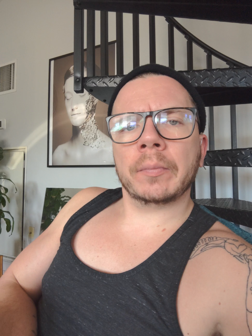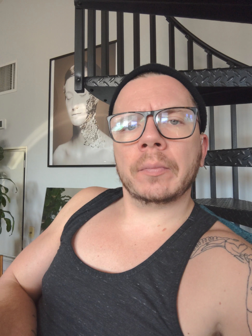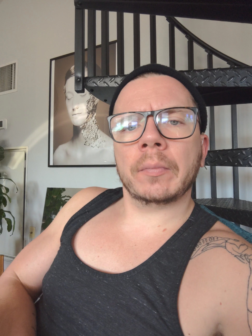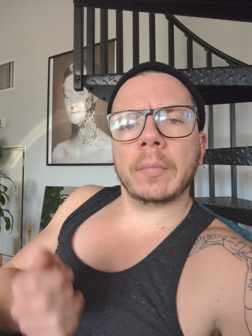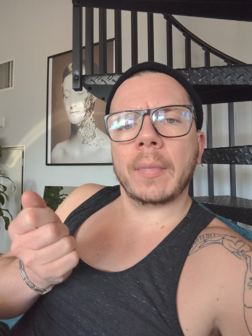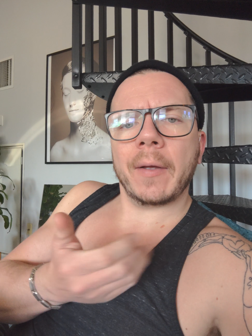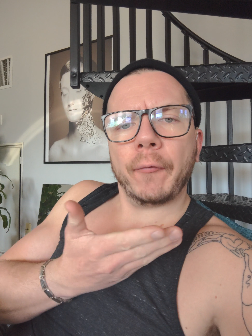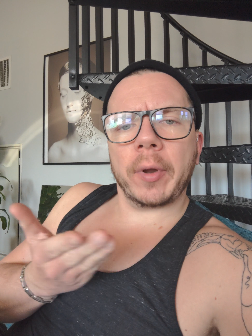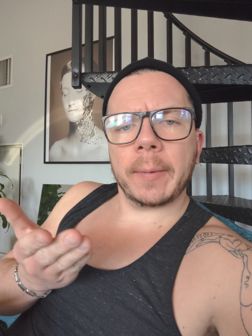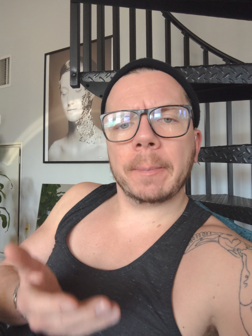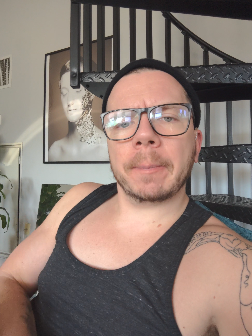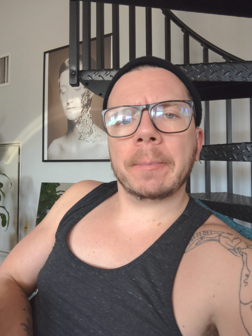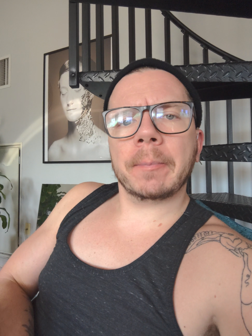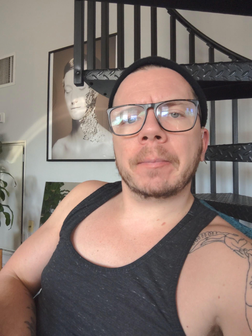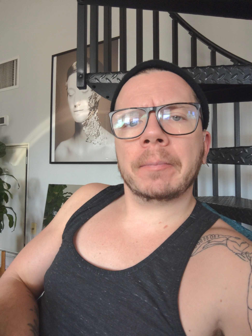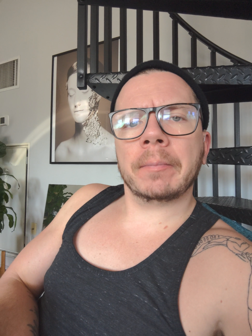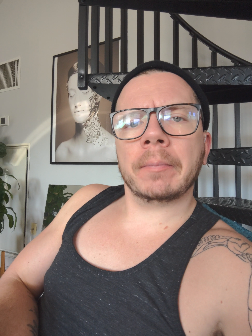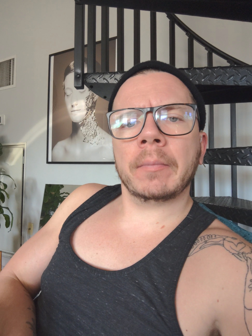every